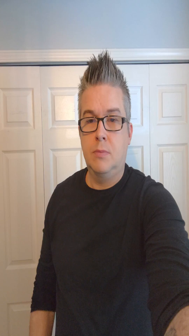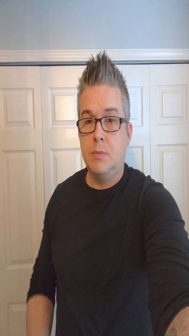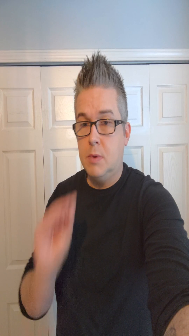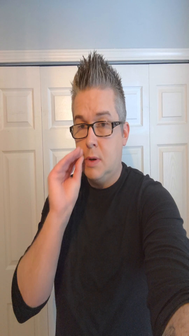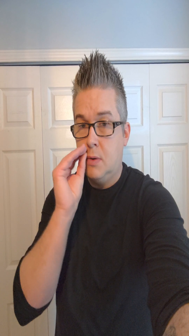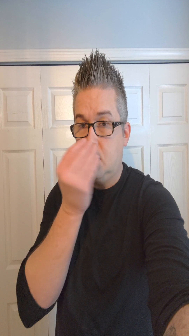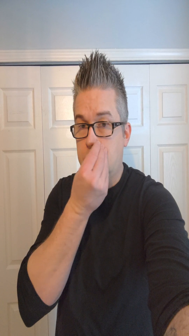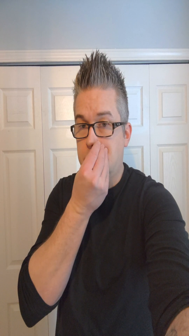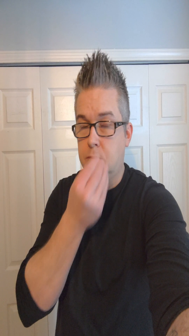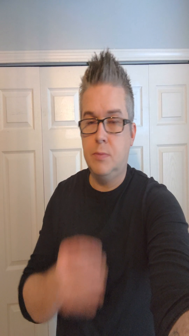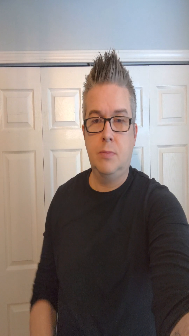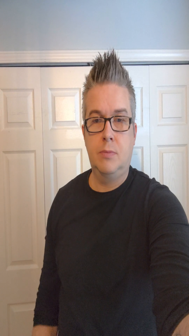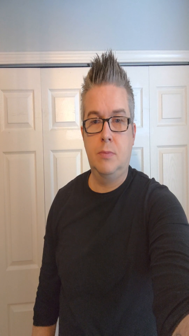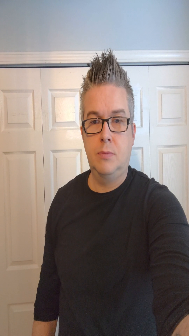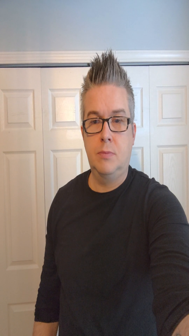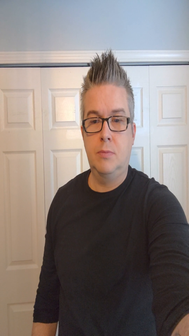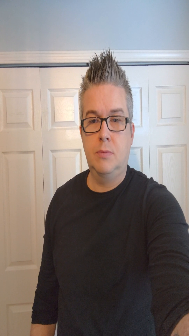flower